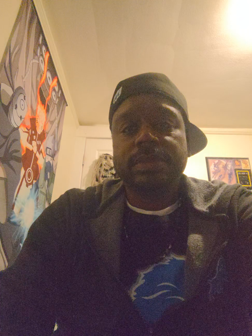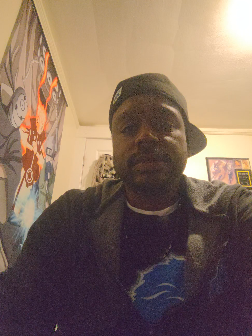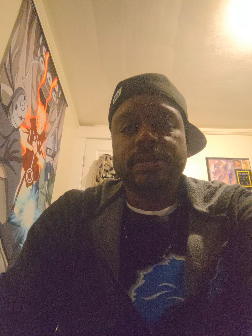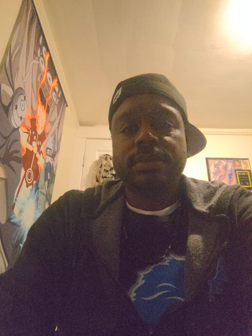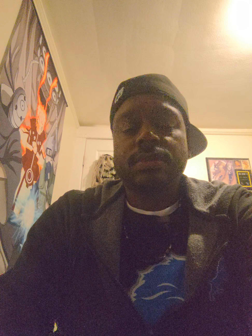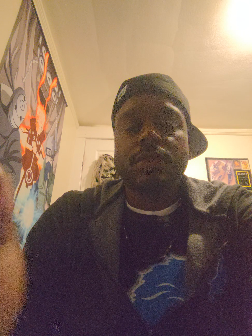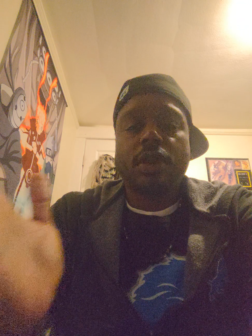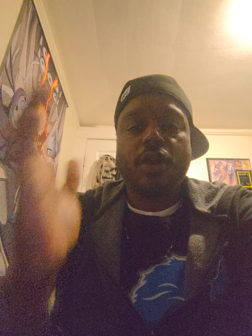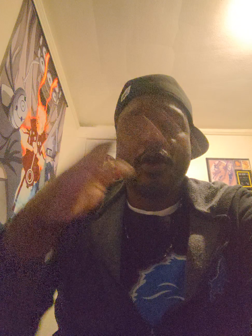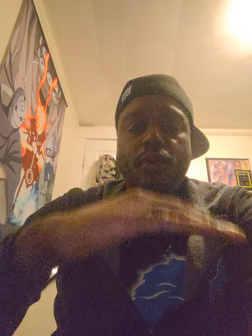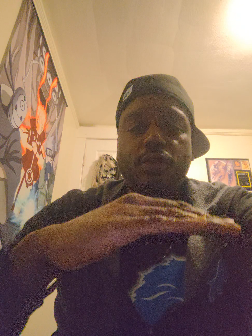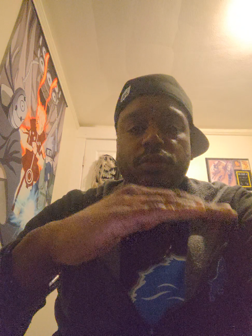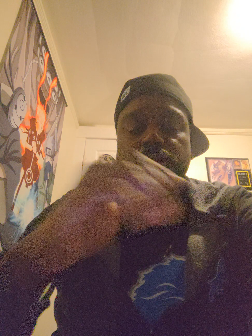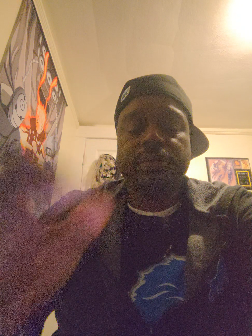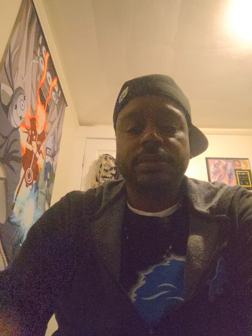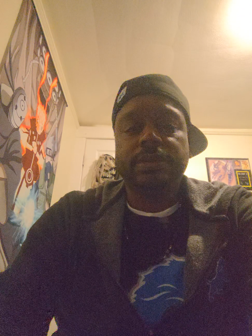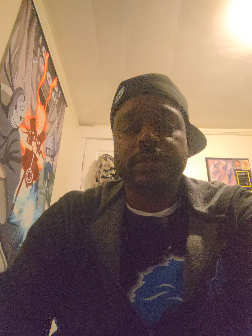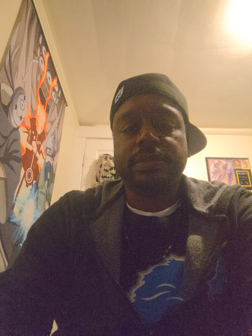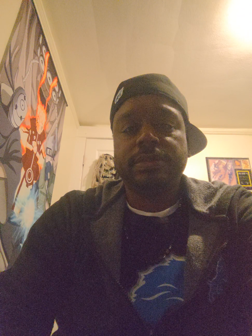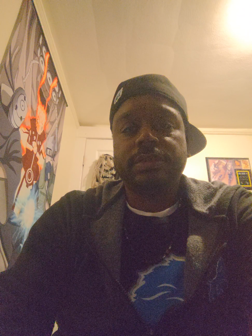on